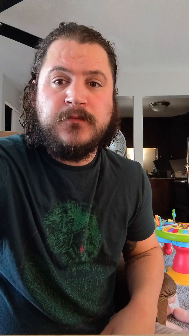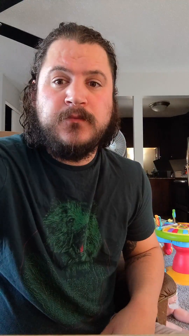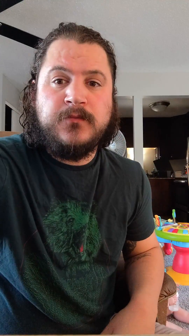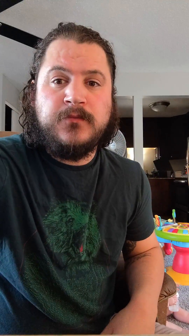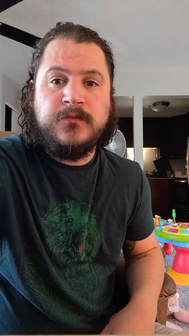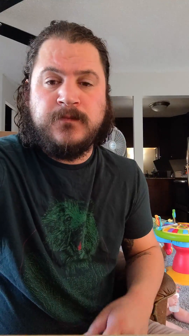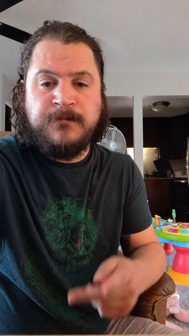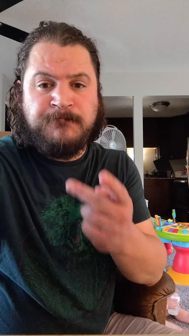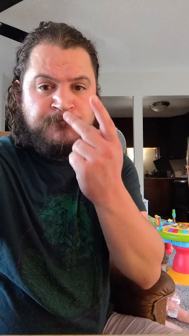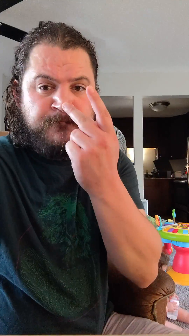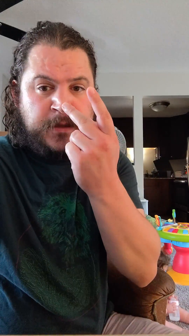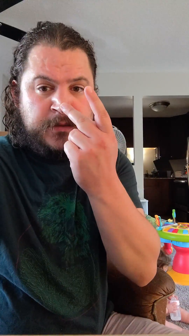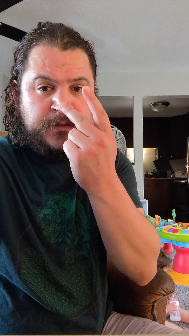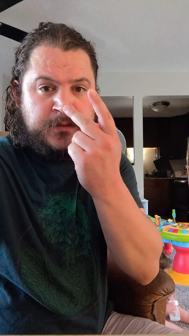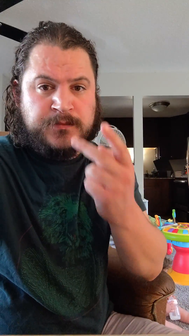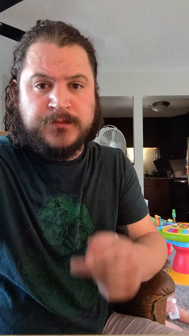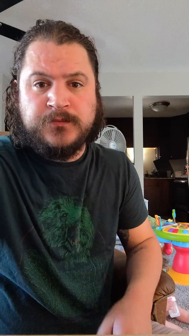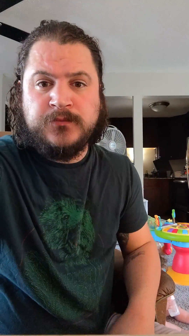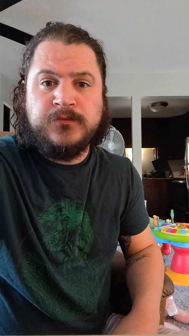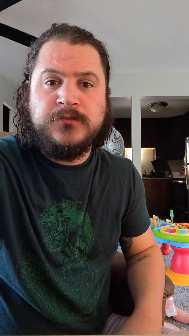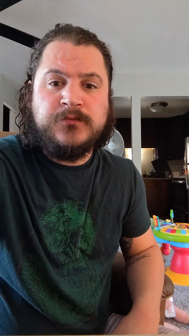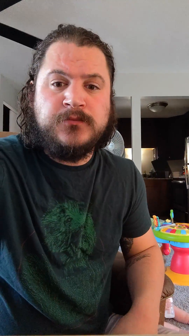penis